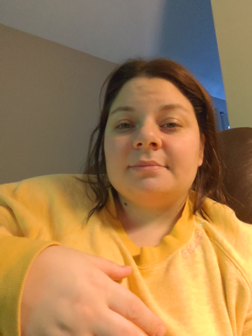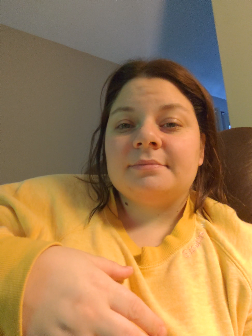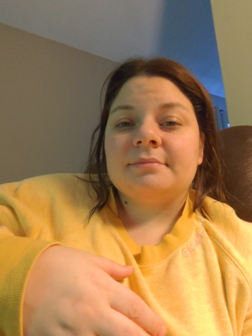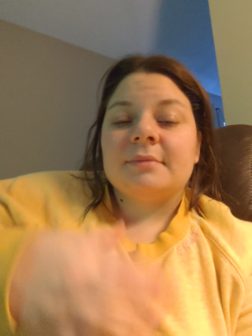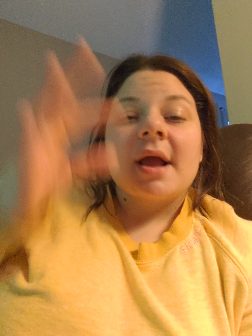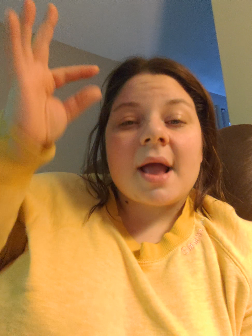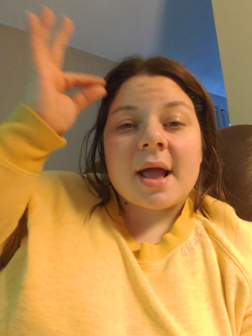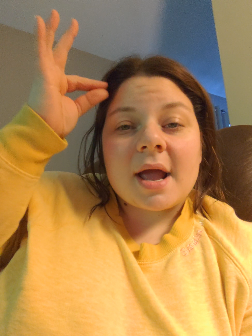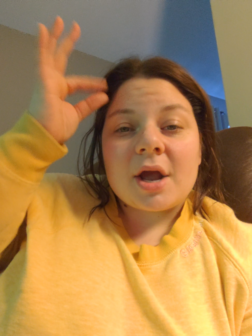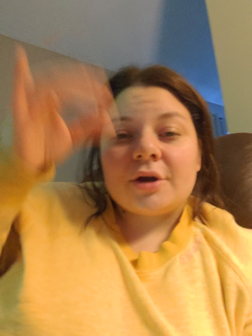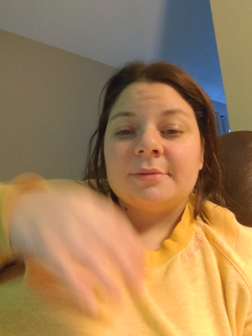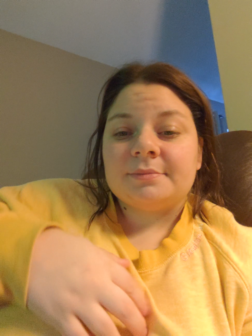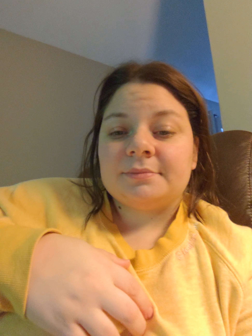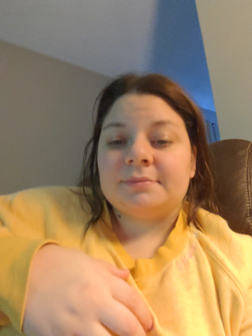hair